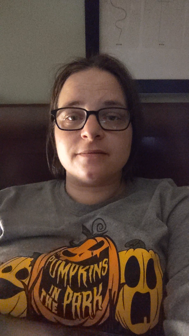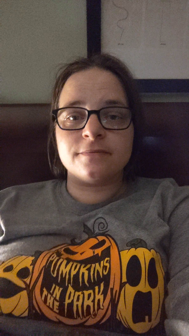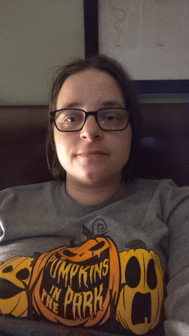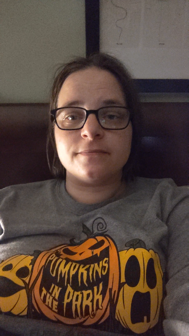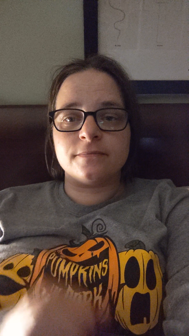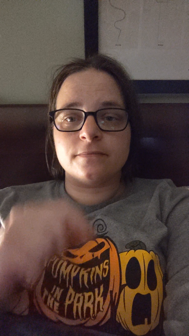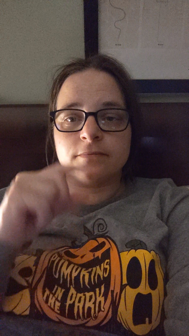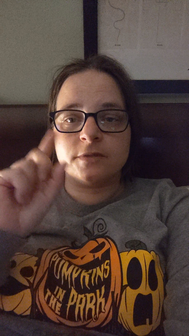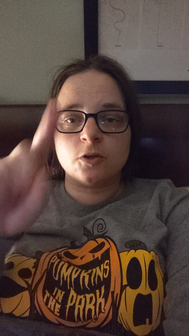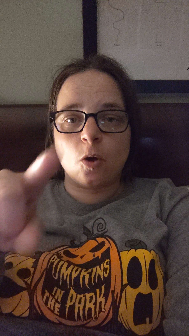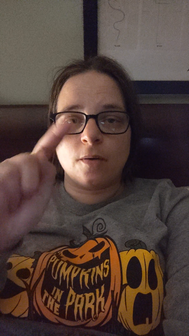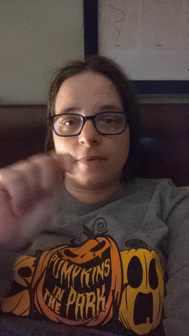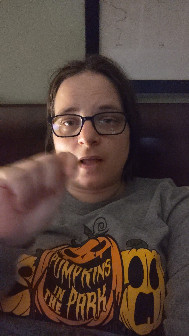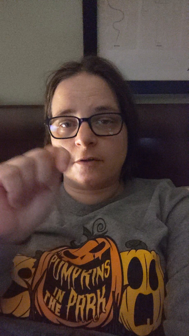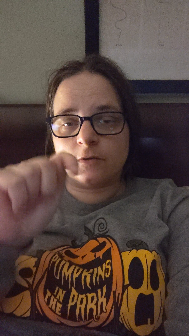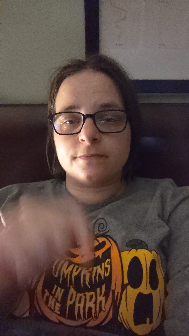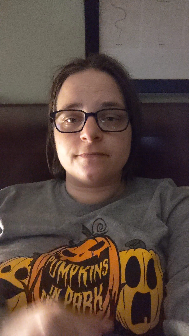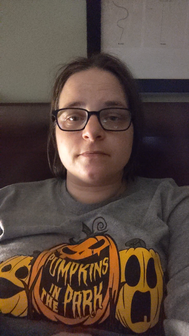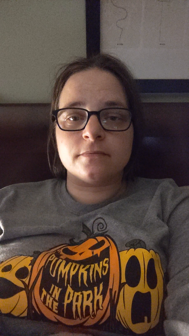go potty